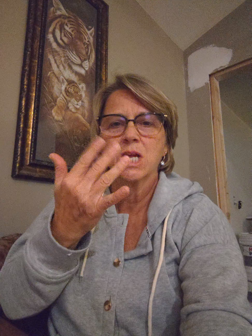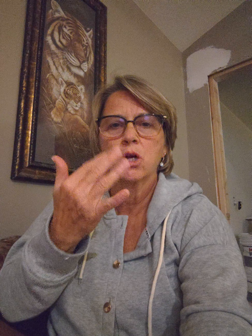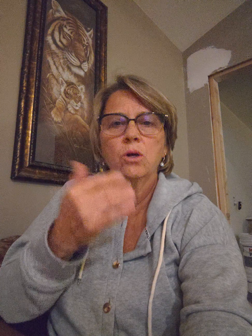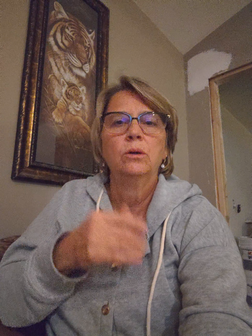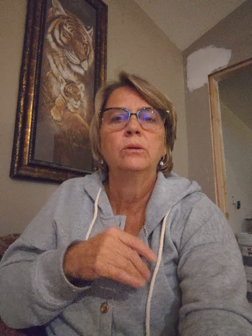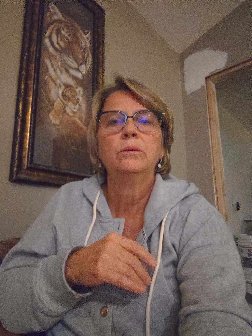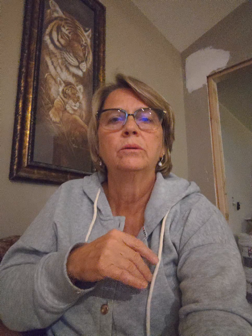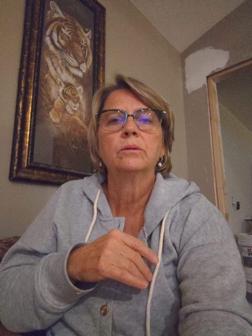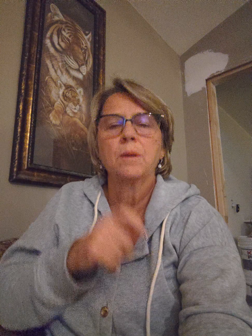finger